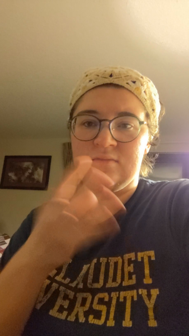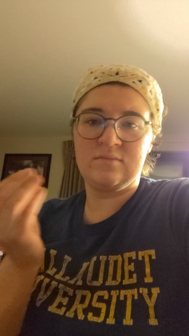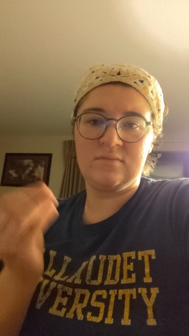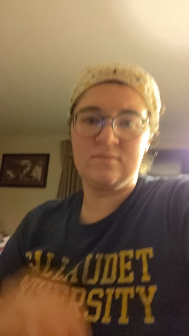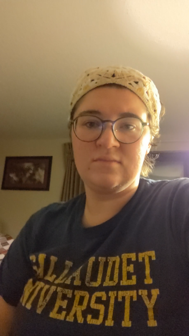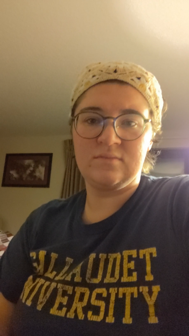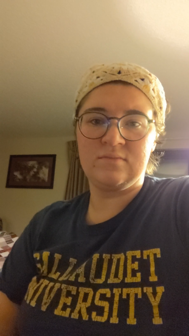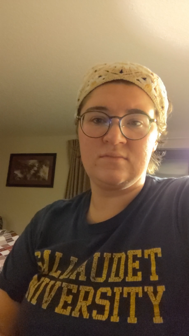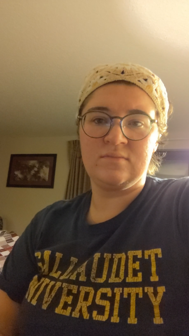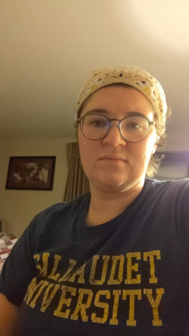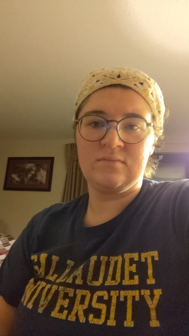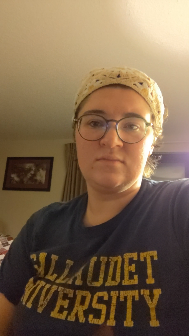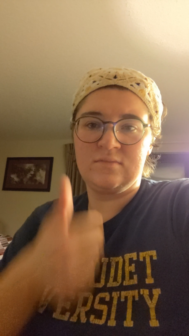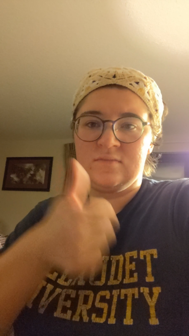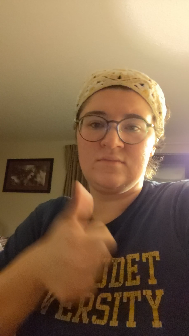each